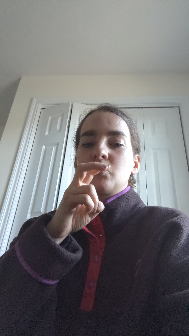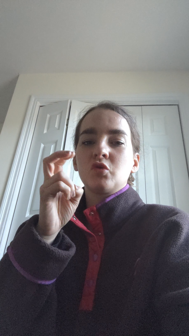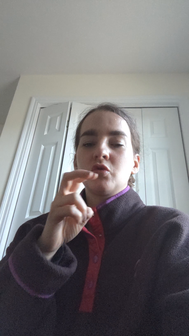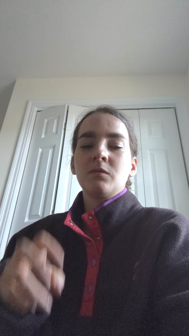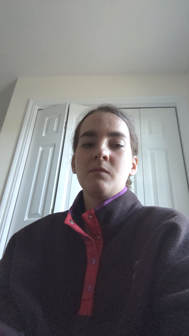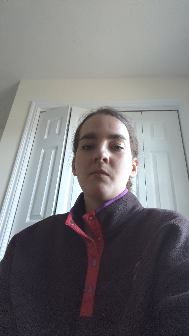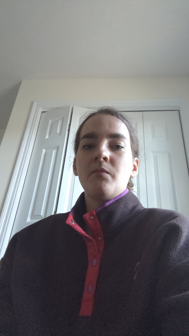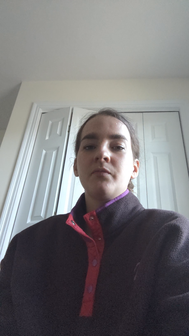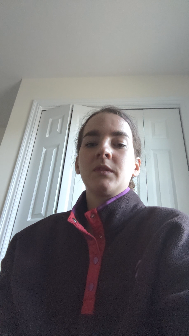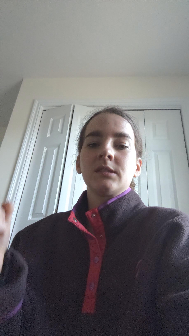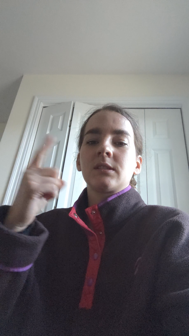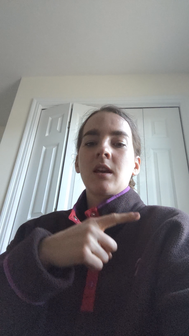day